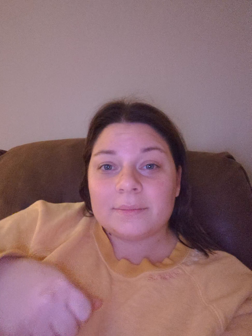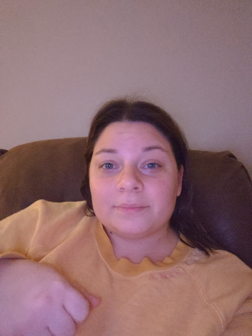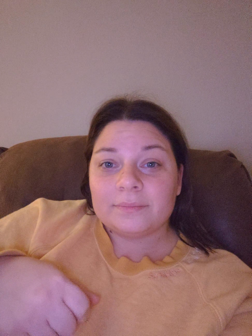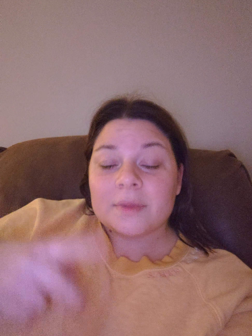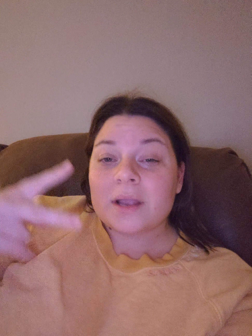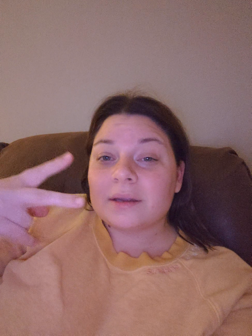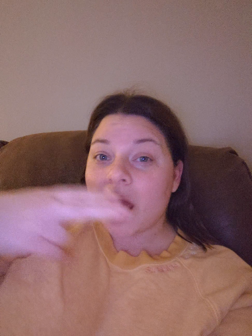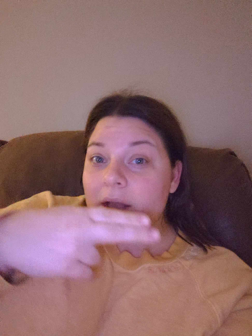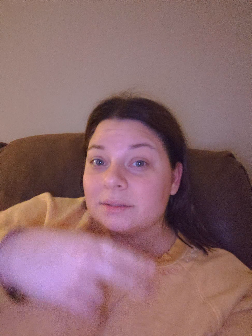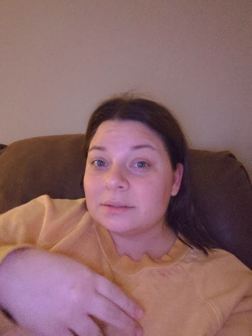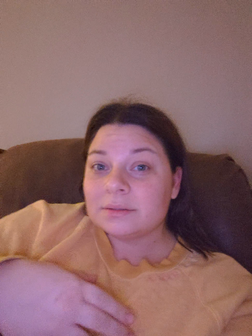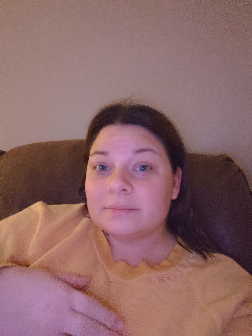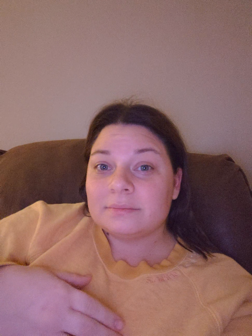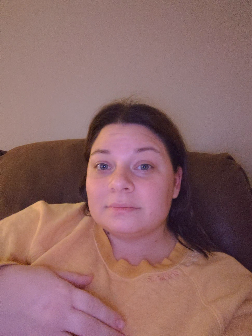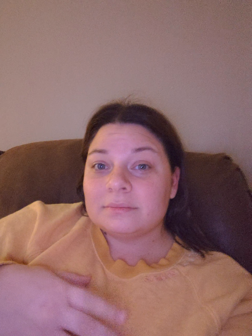cut